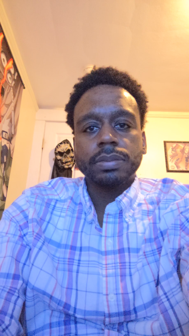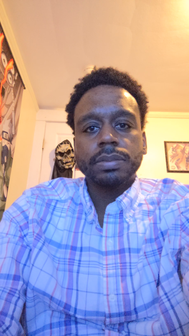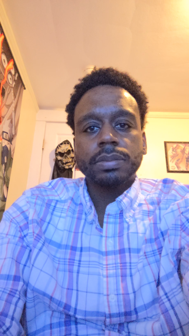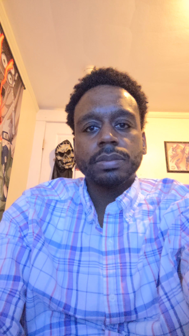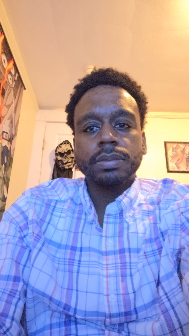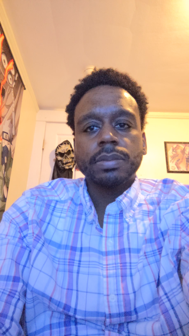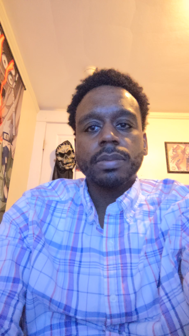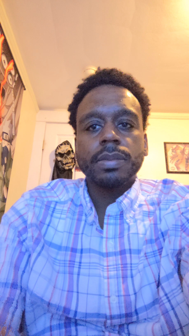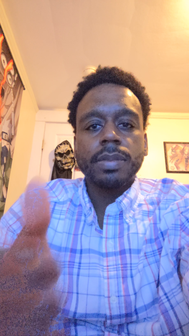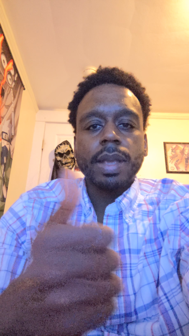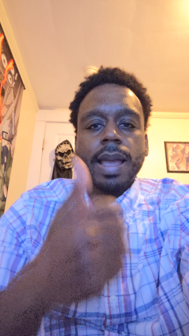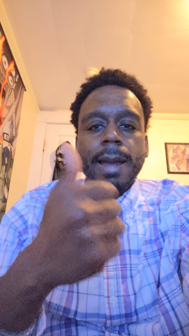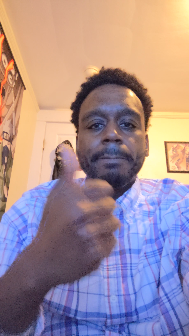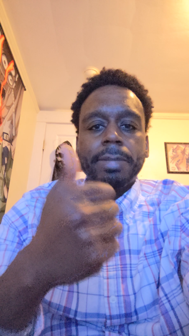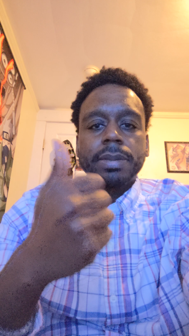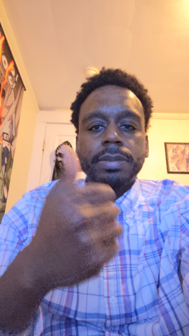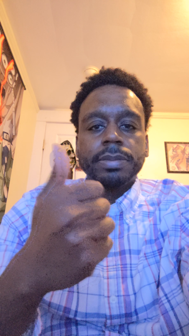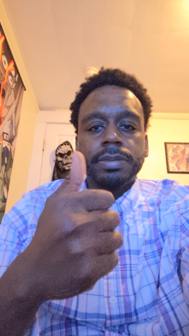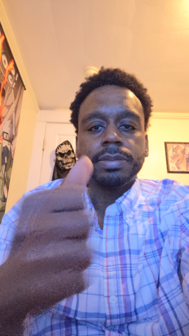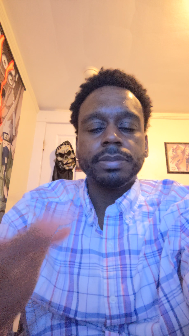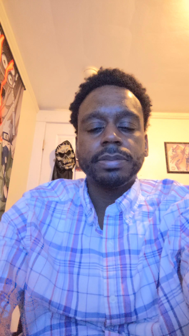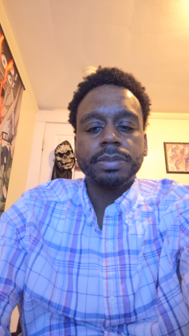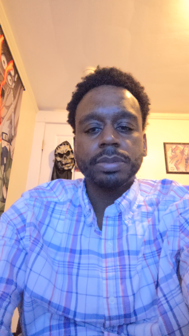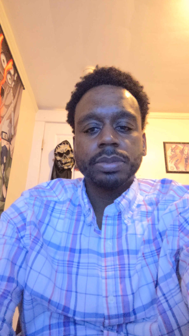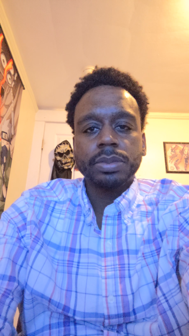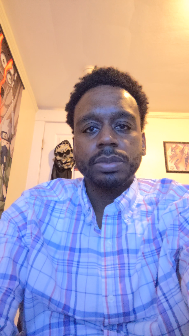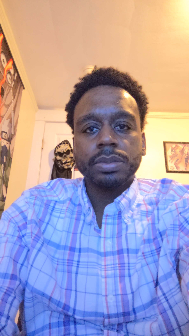help